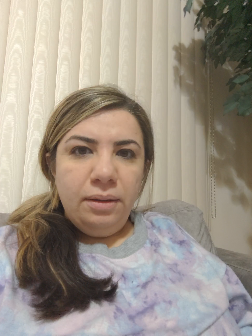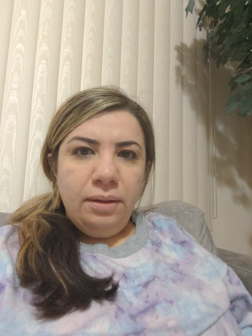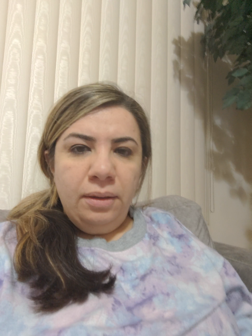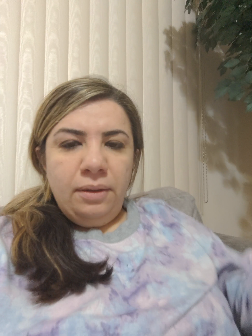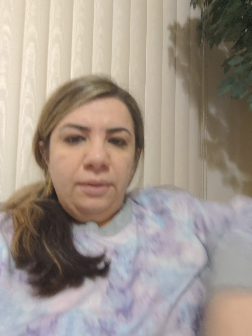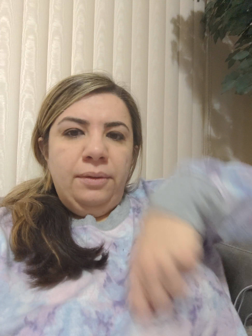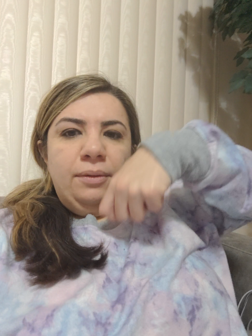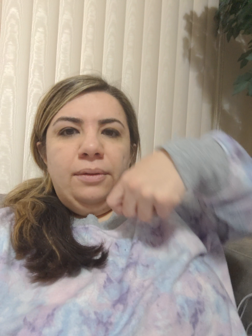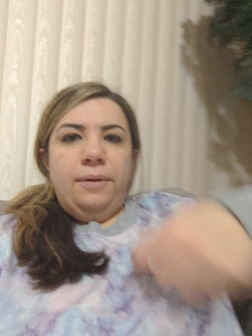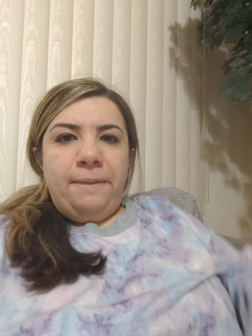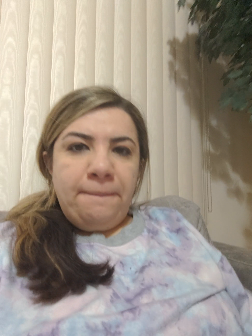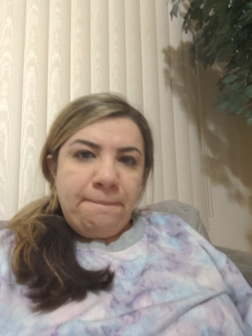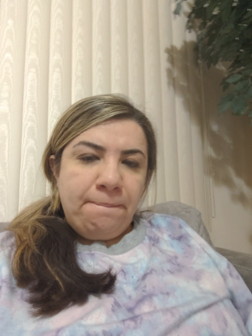zipper